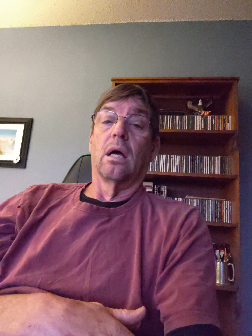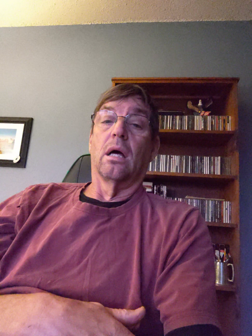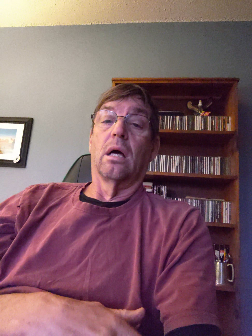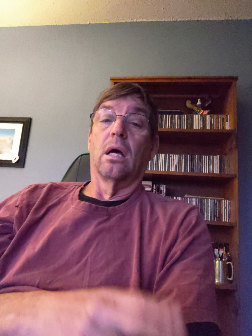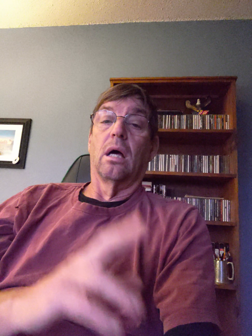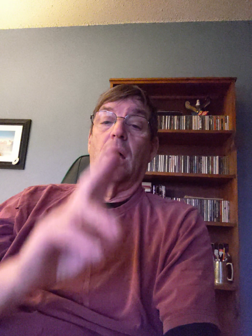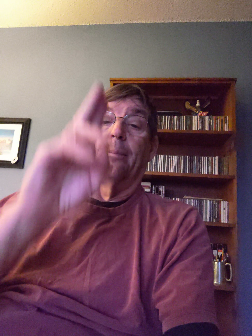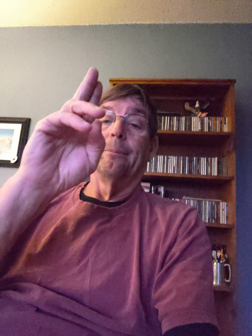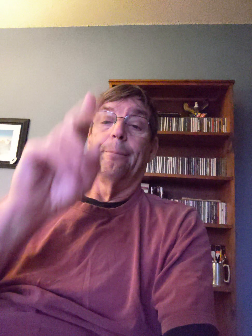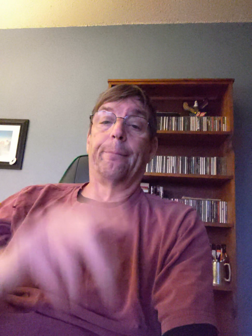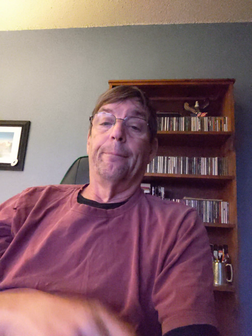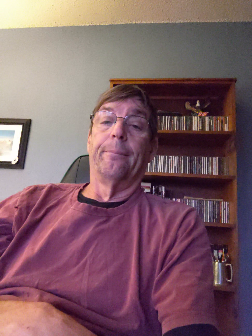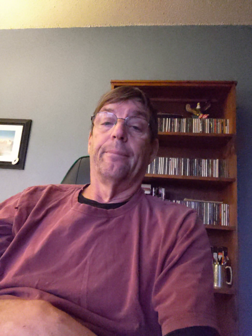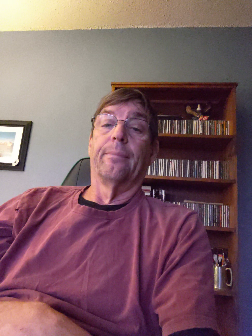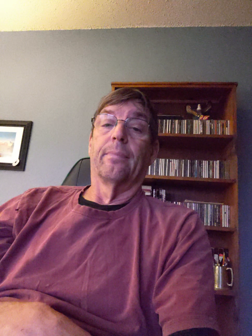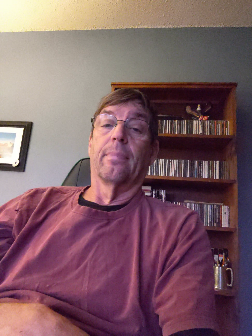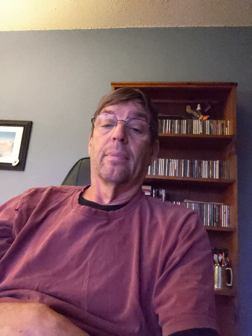up